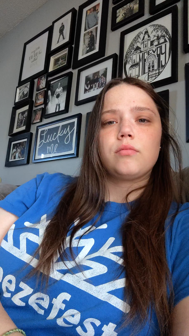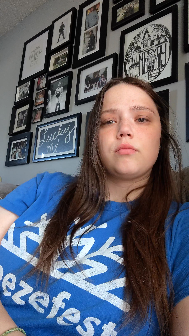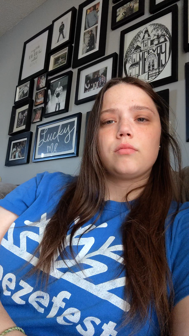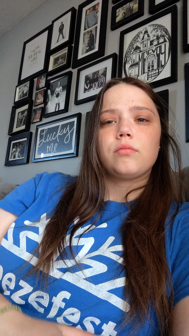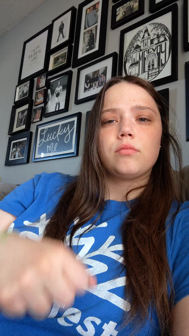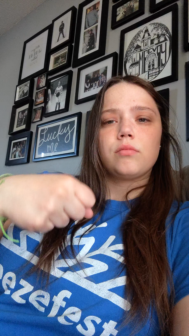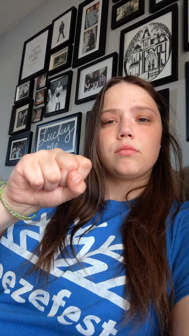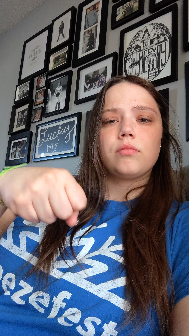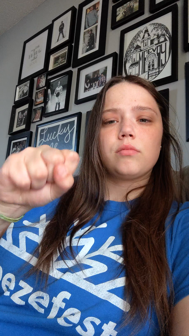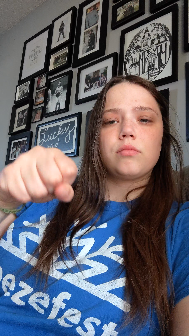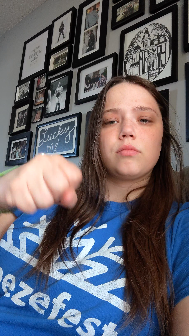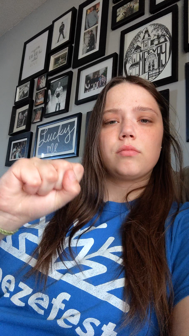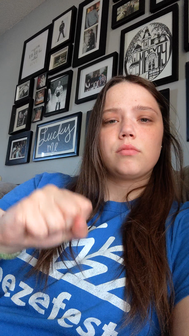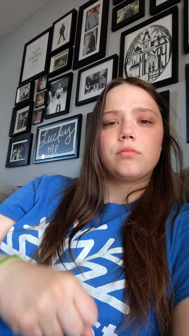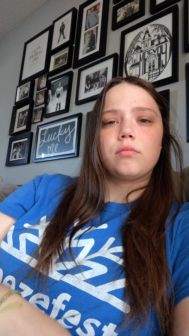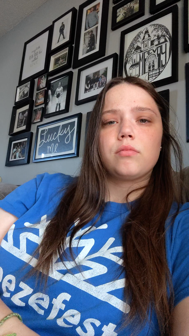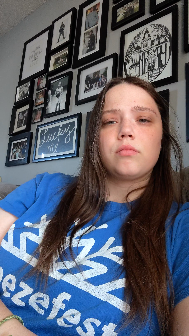motorcycle